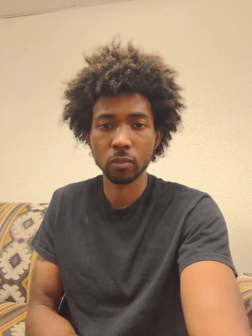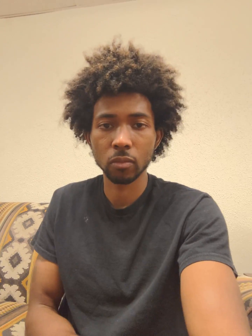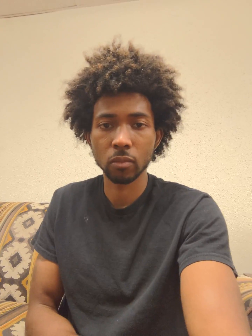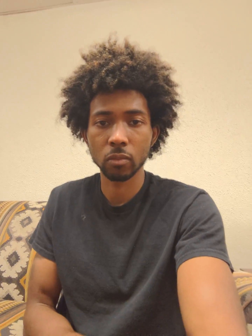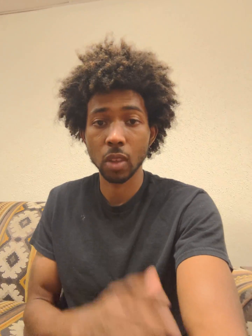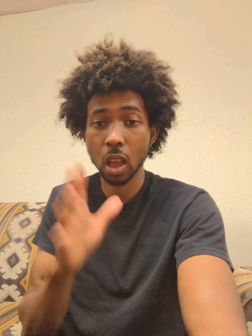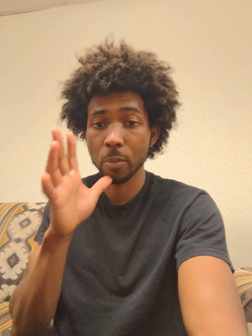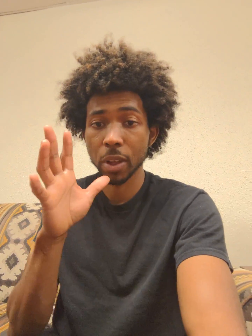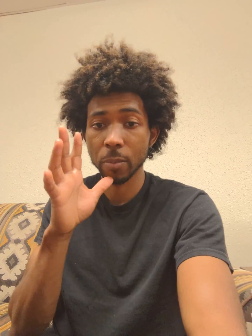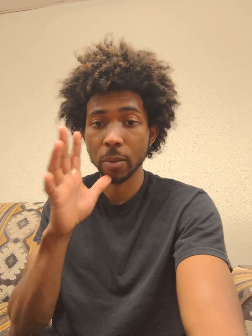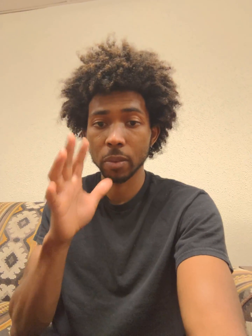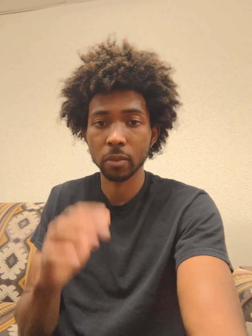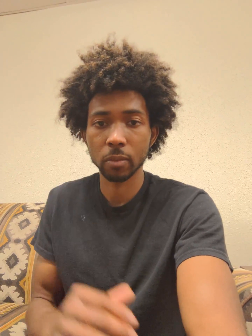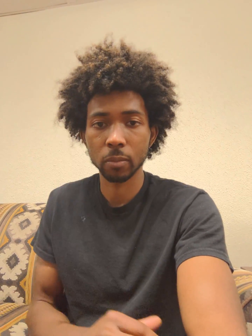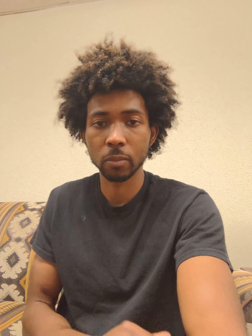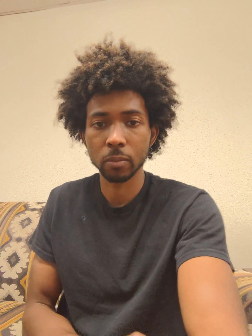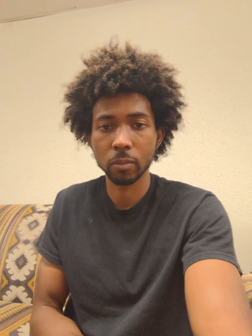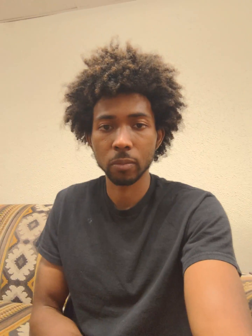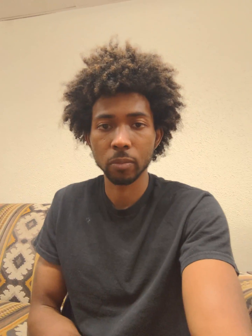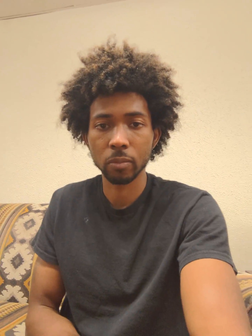mommy